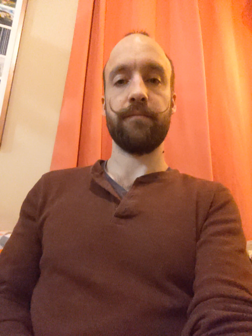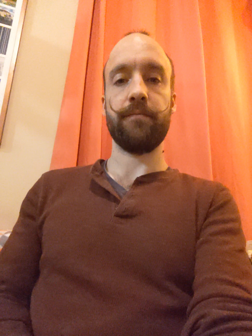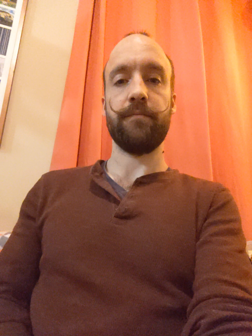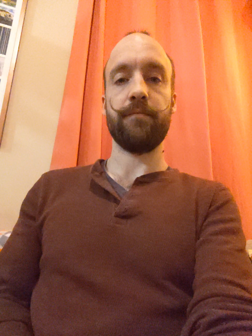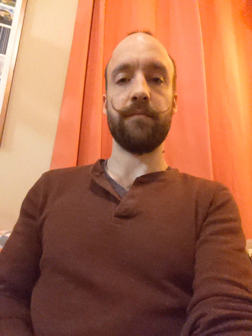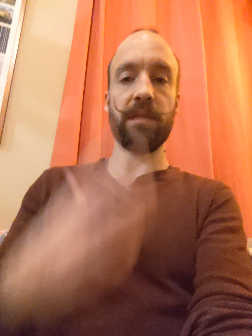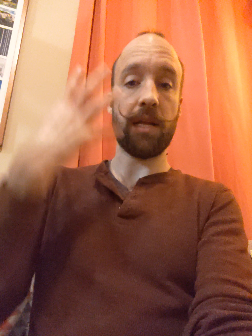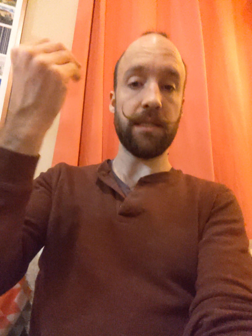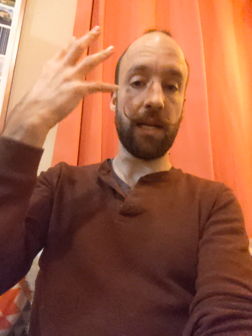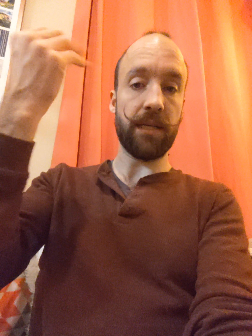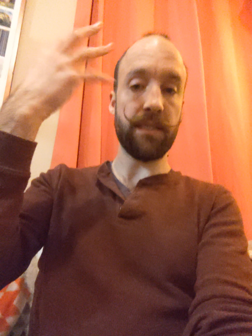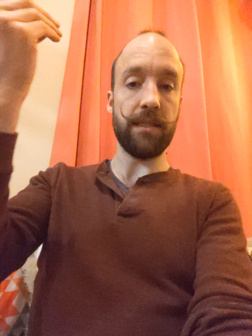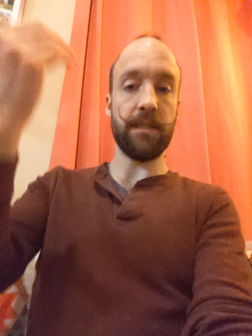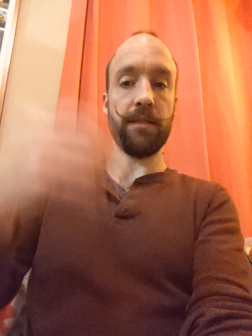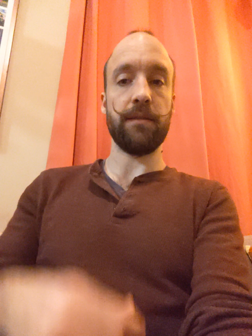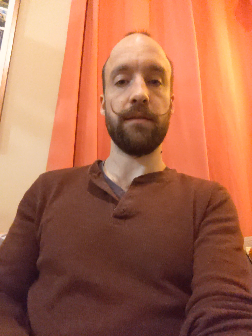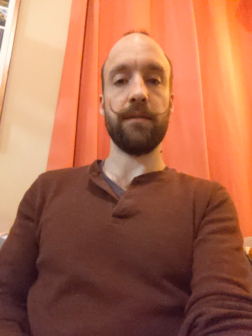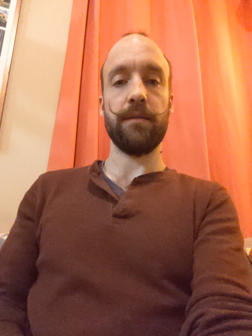outside